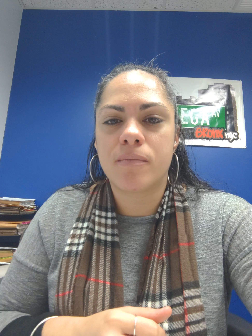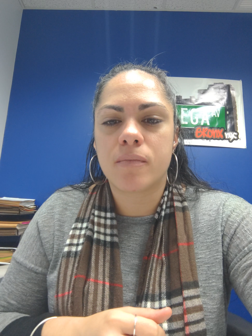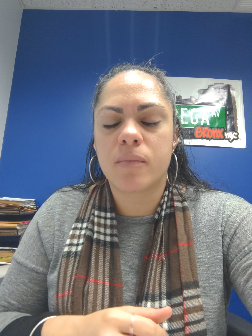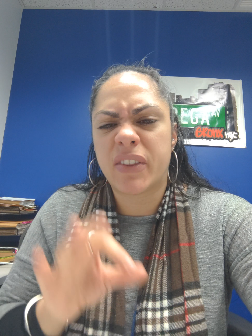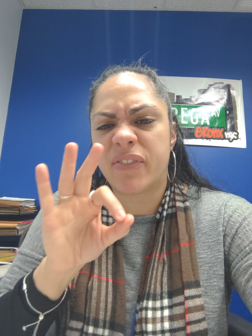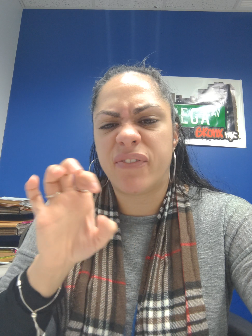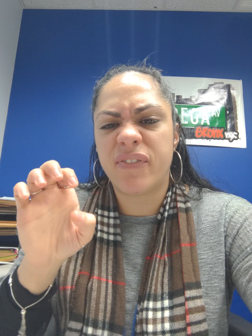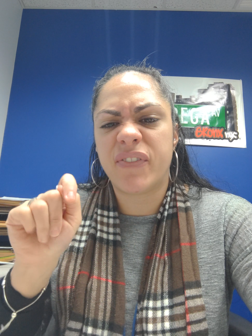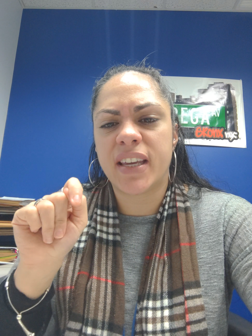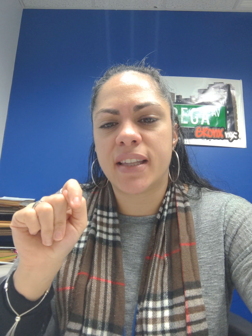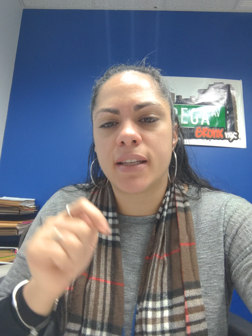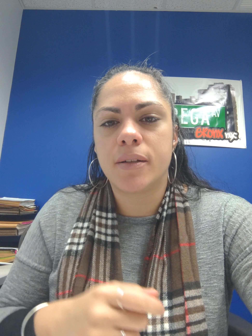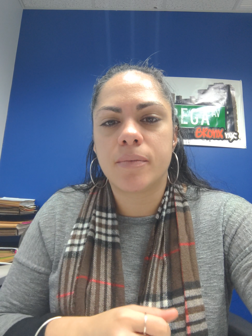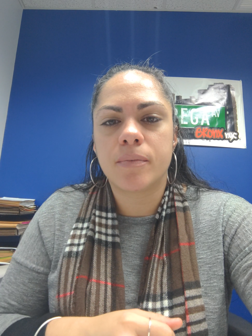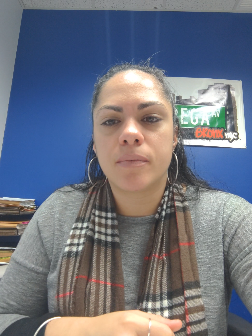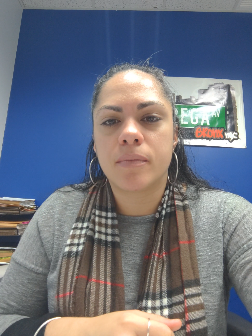feet